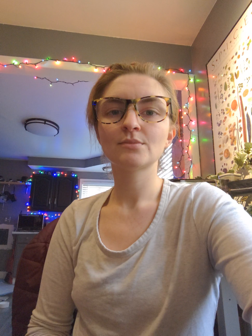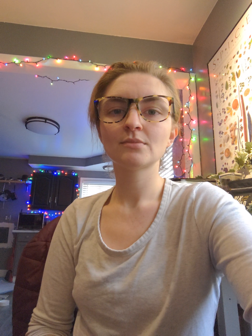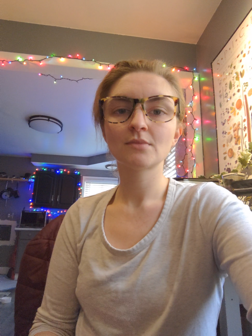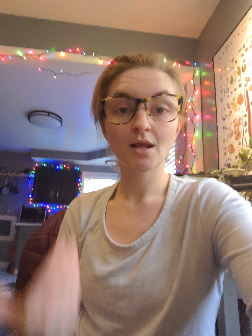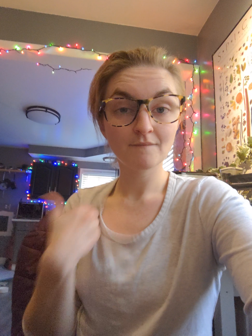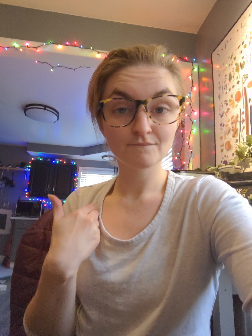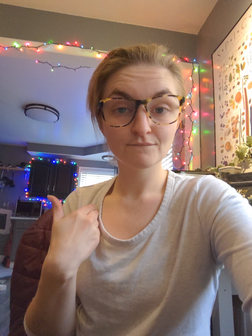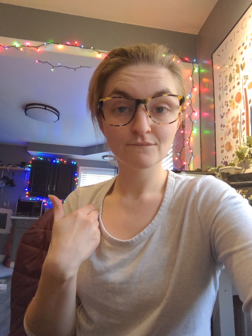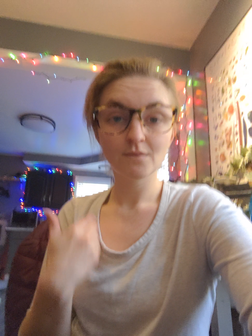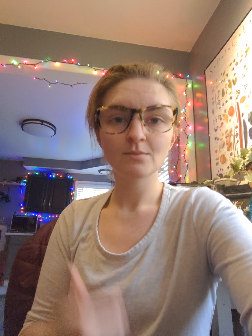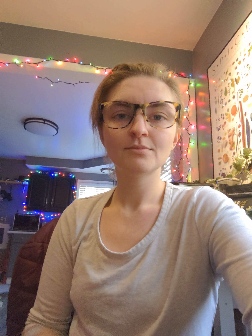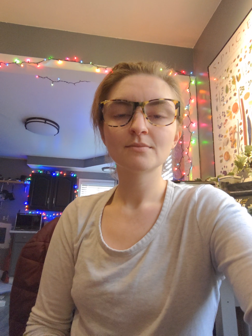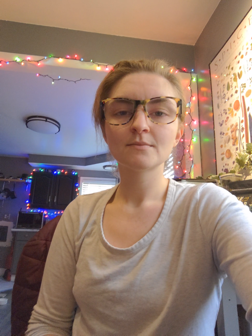have